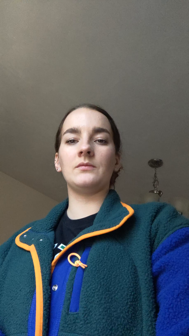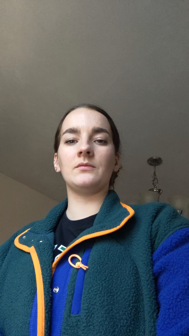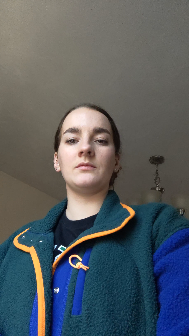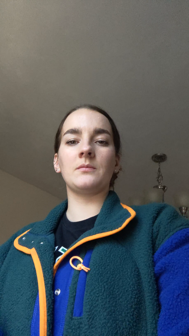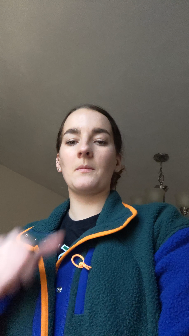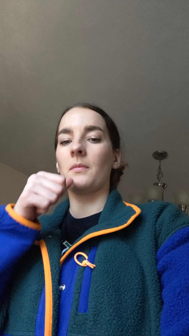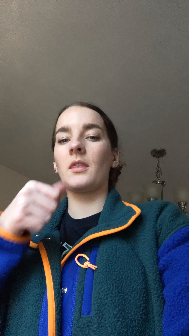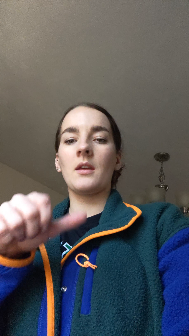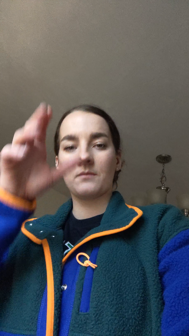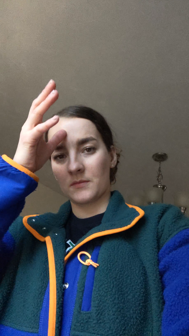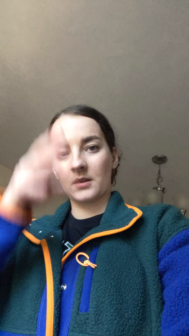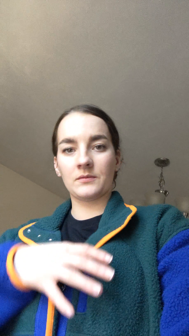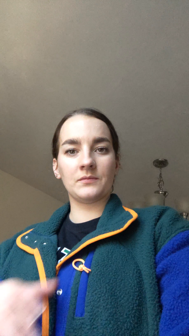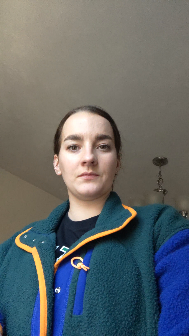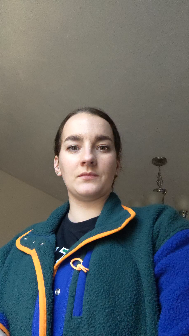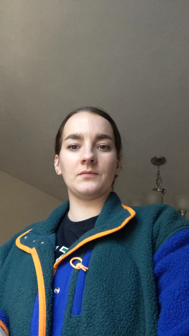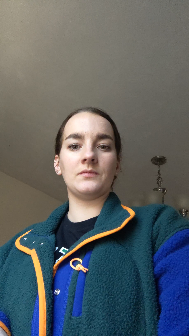mailman